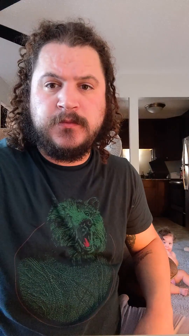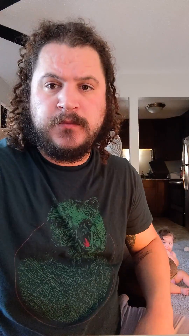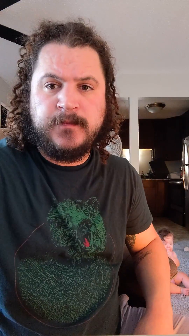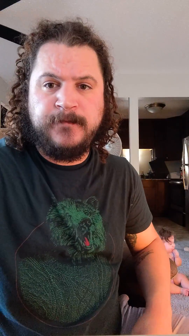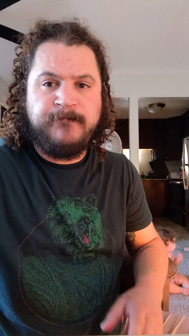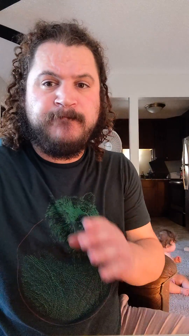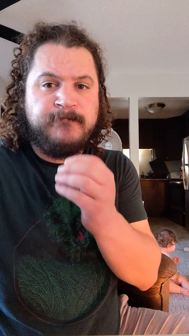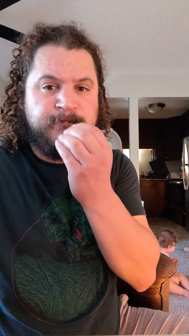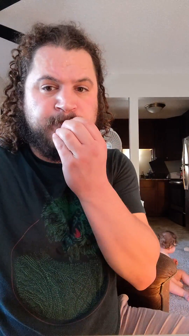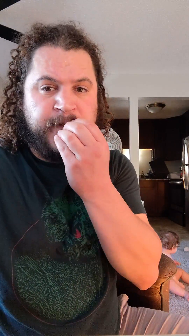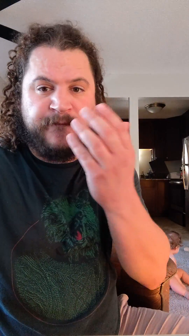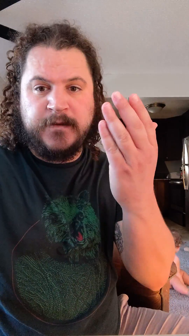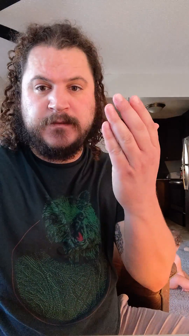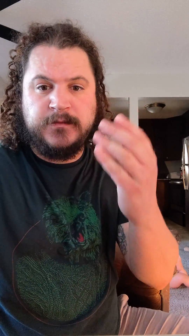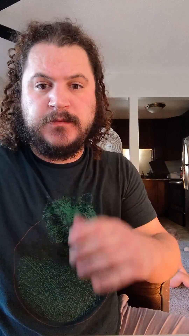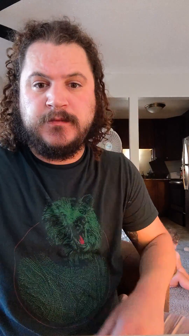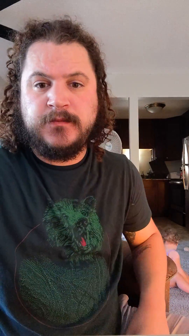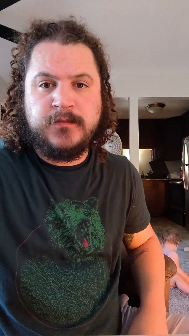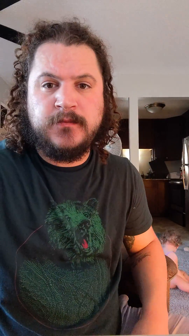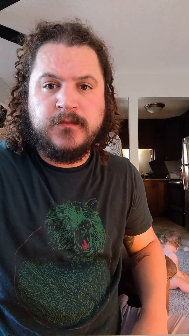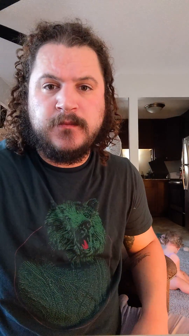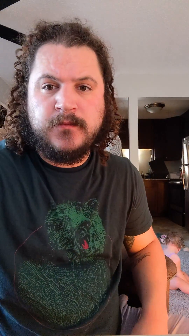breakfast